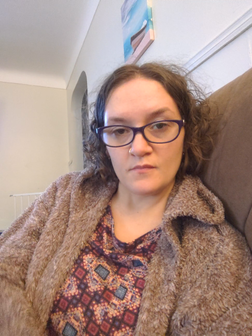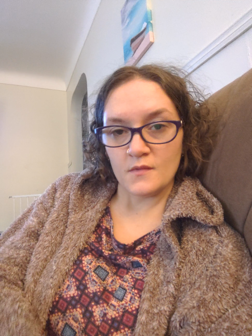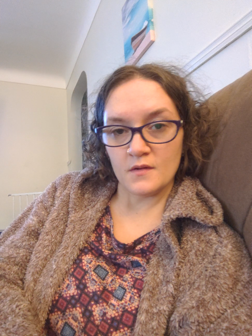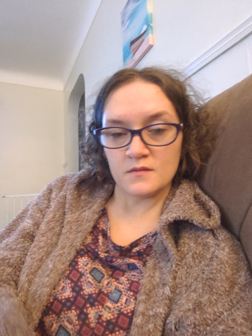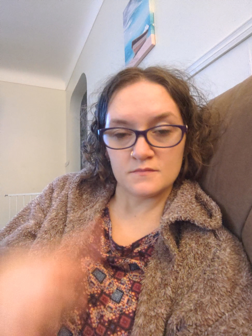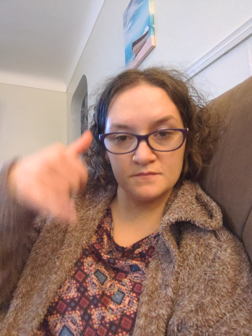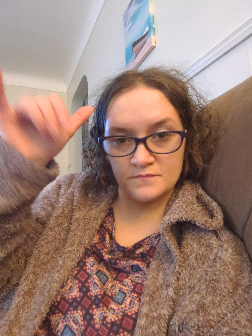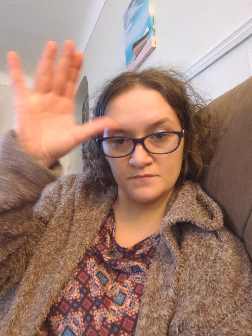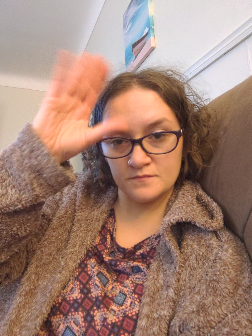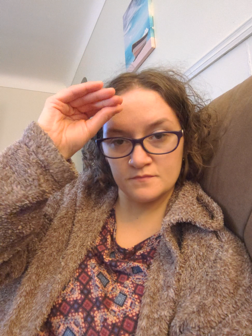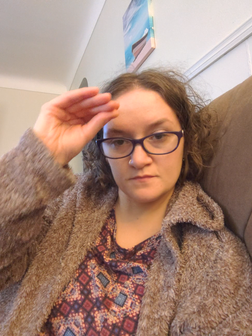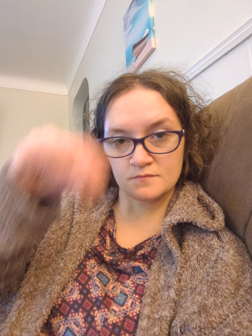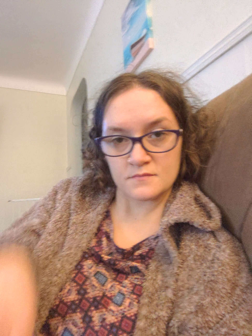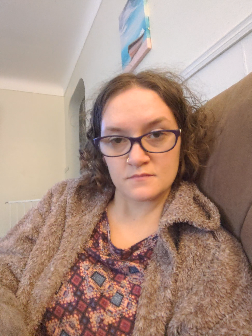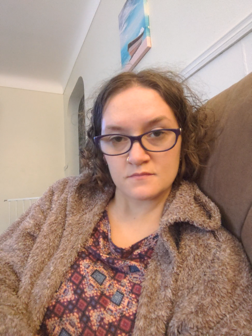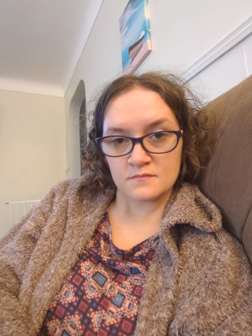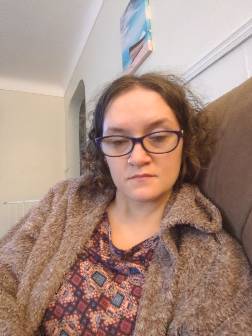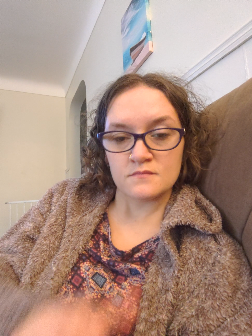cowboy